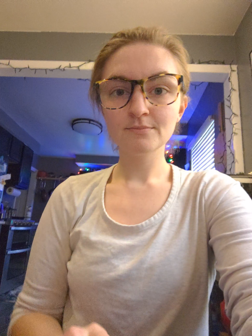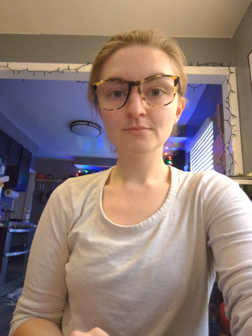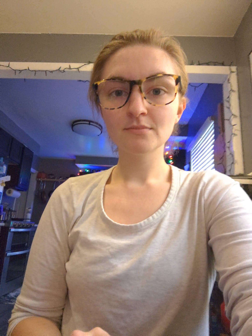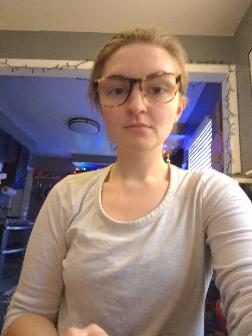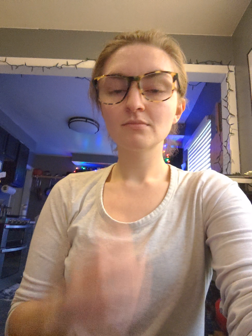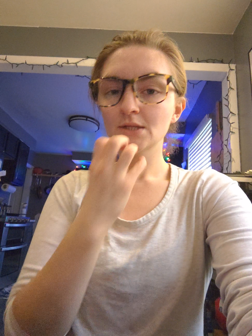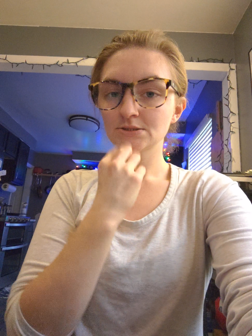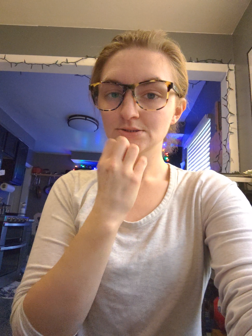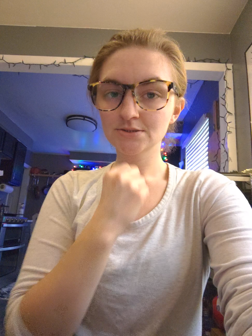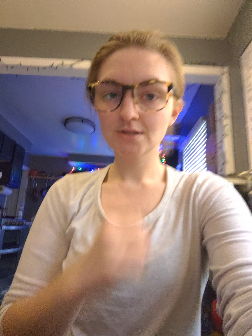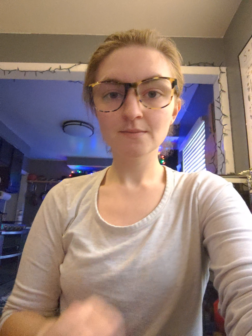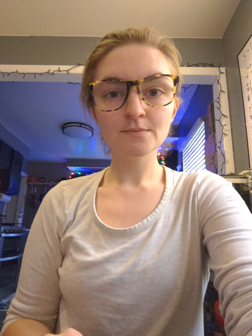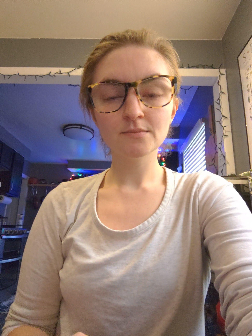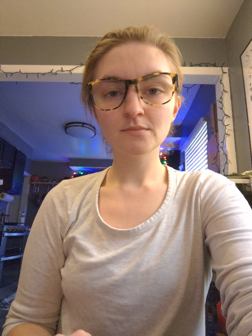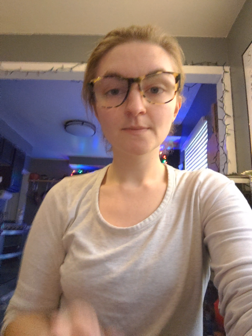underwear